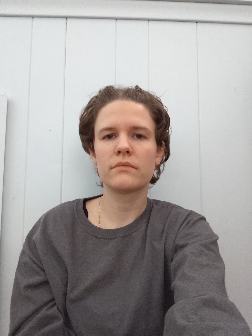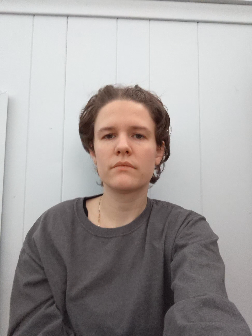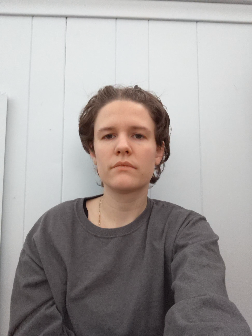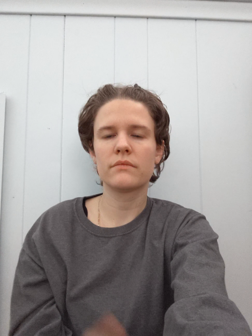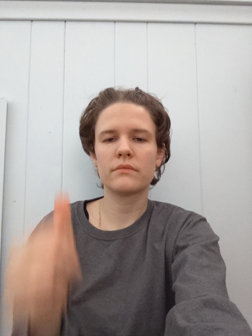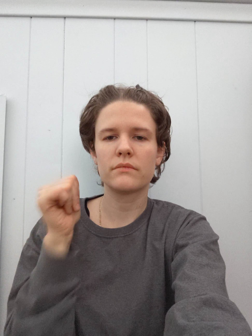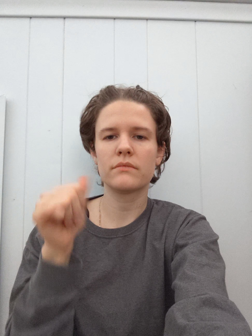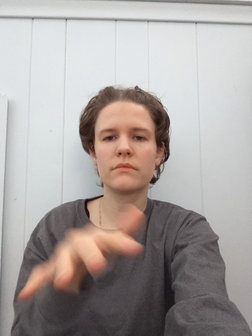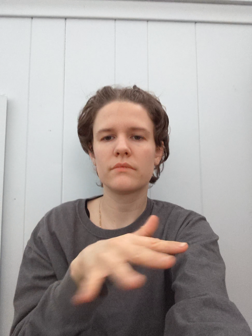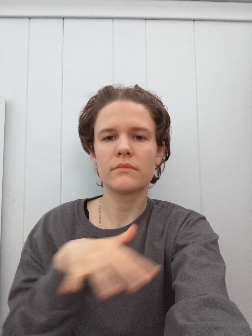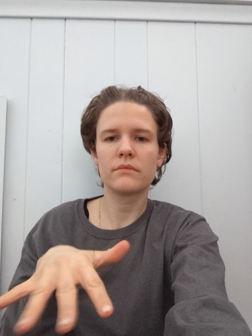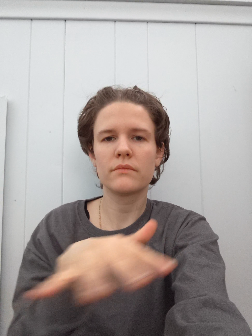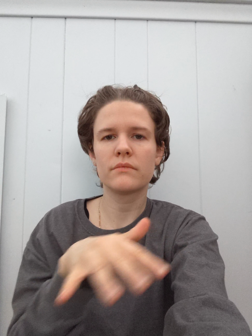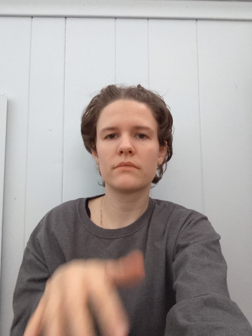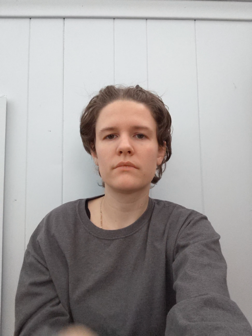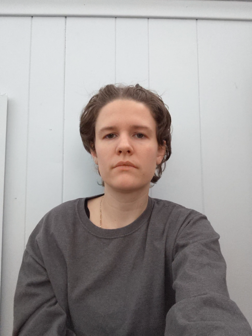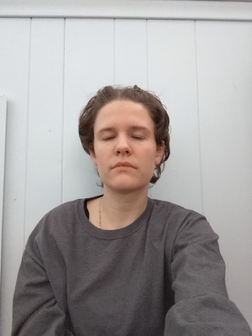backyard